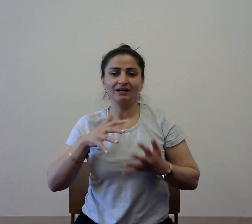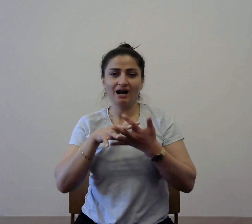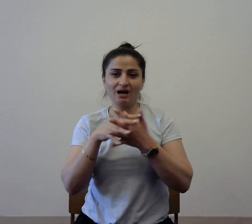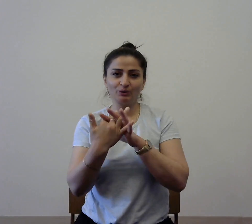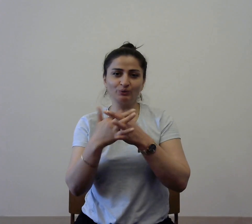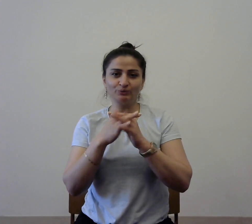kənd